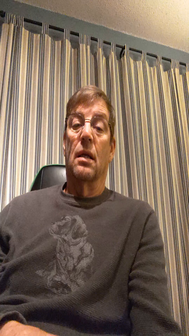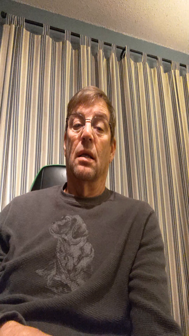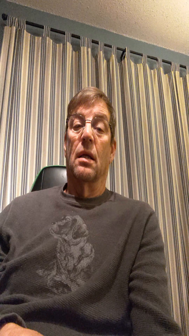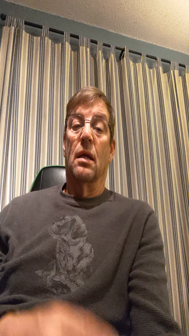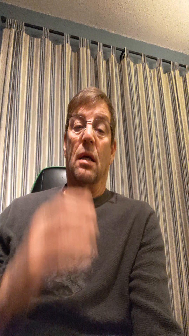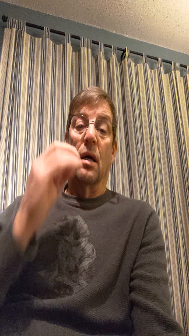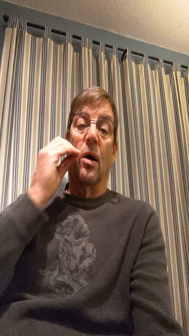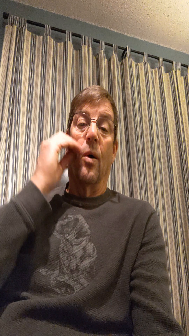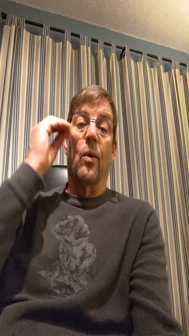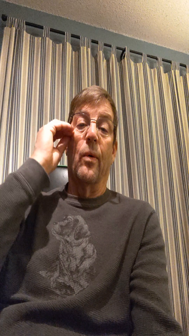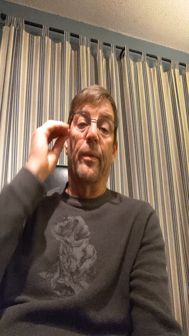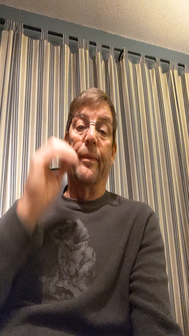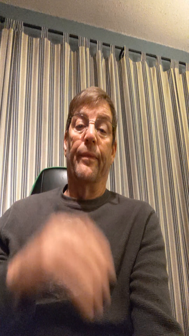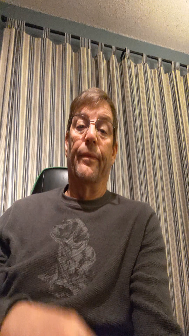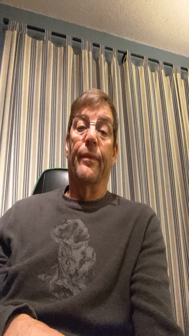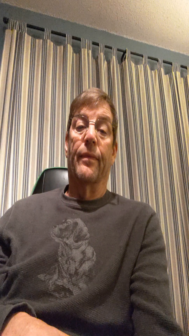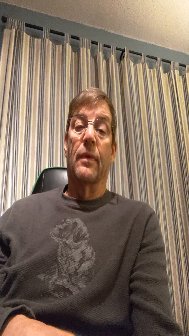home